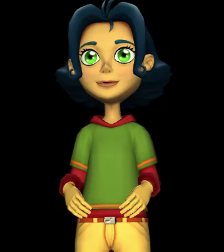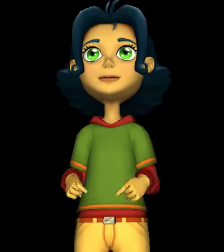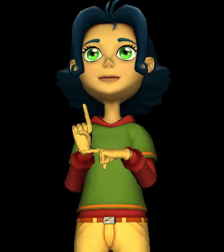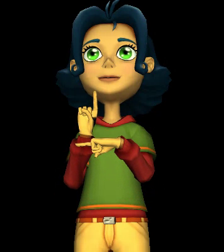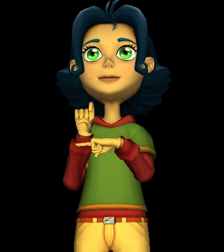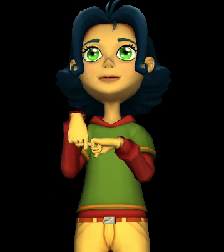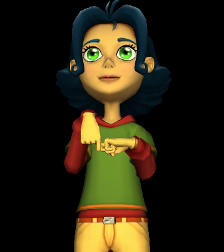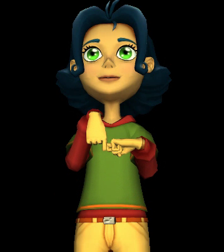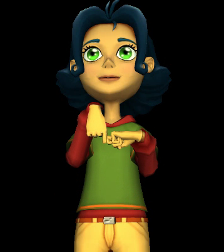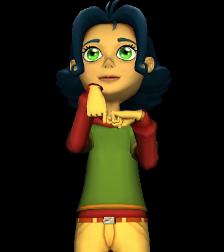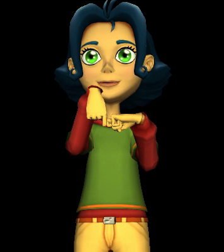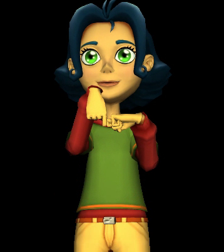يعلق